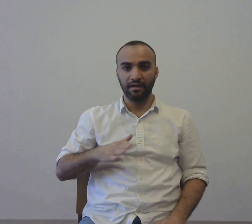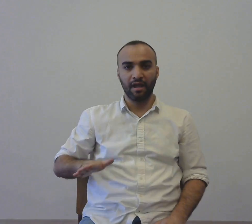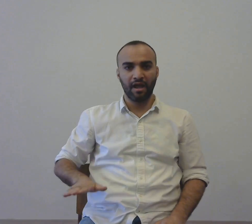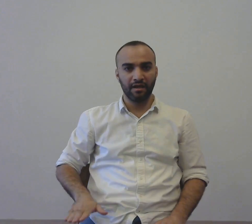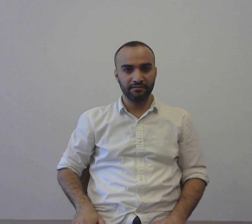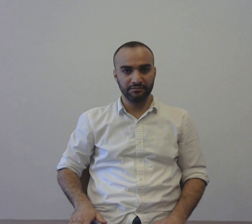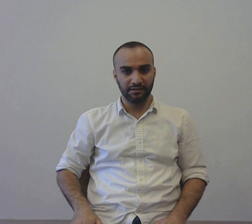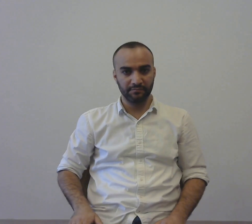ayaq